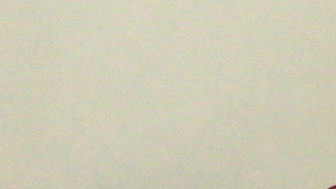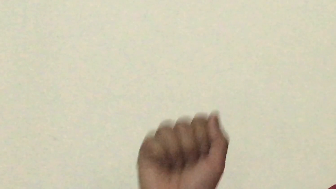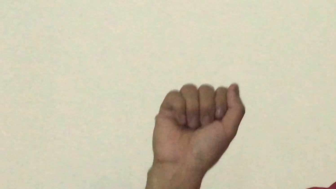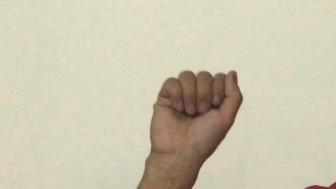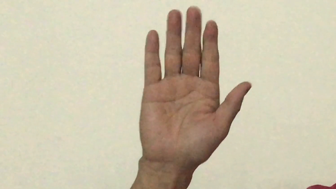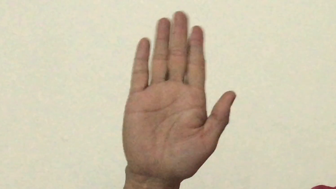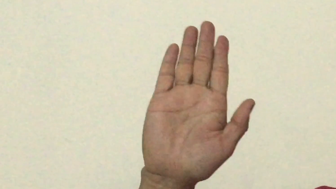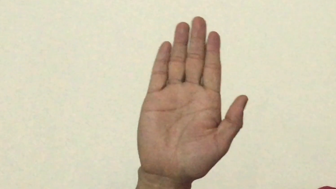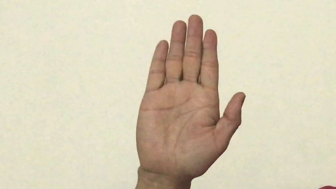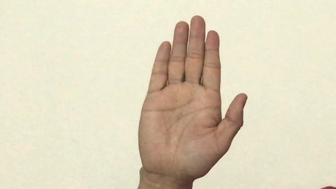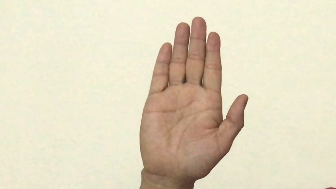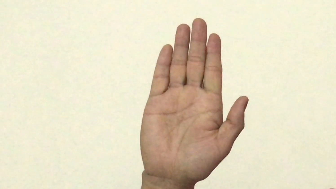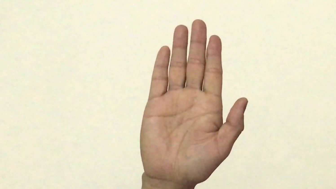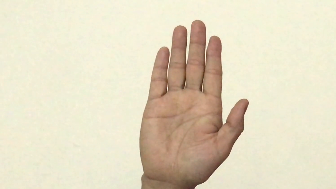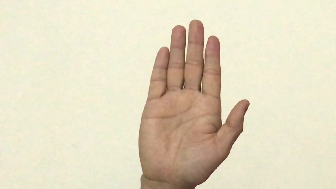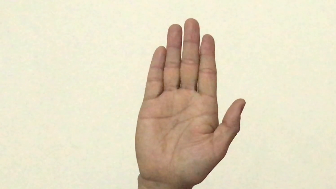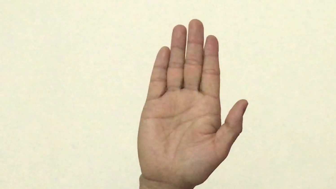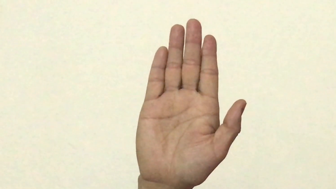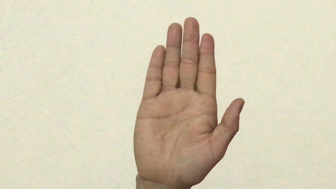छ